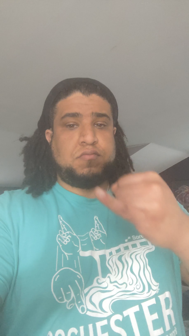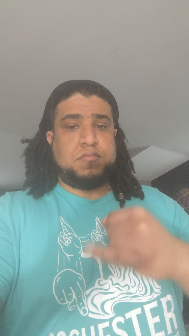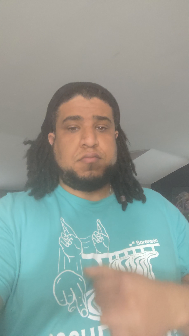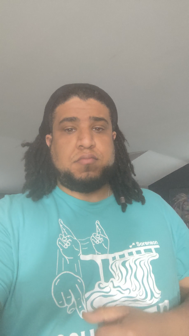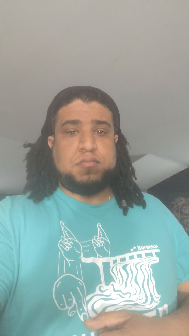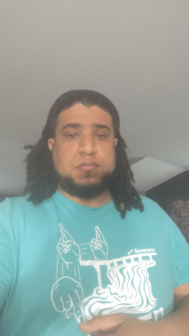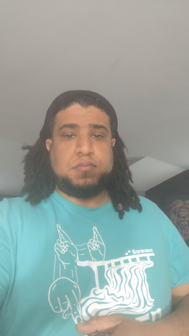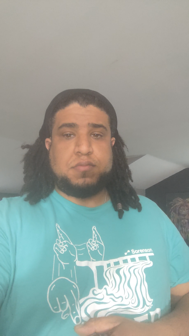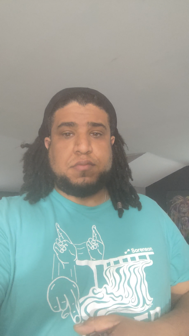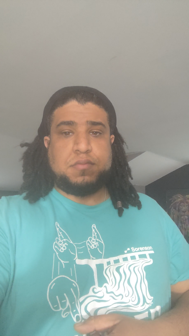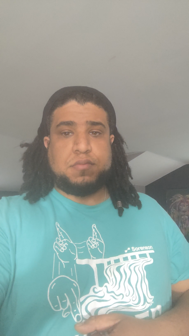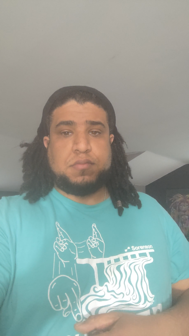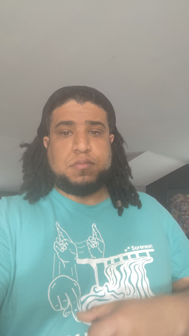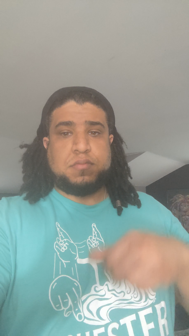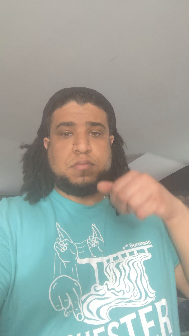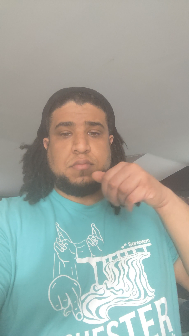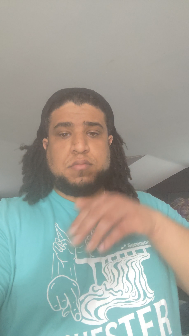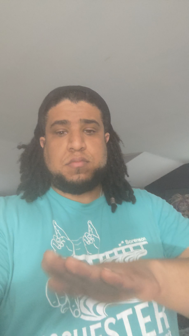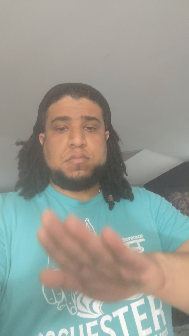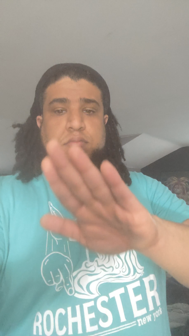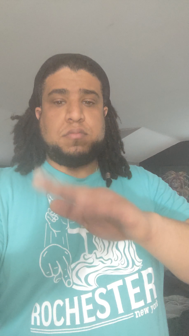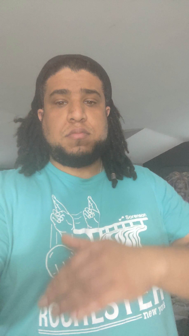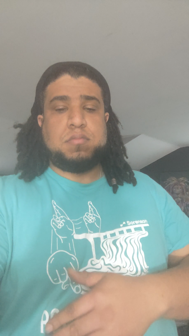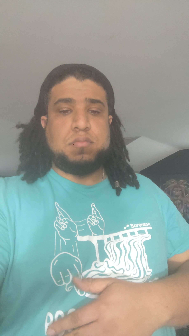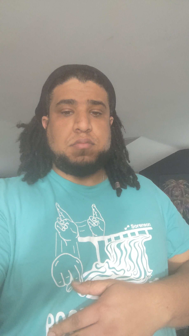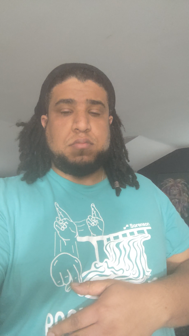enter